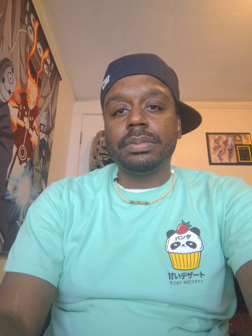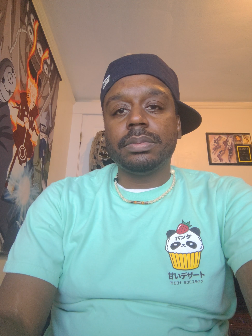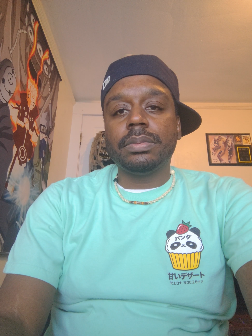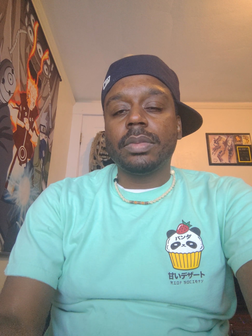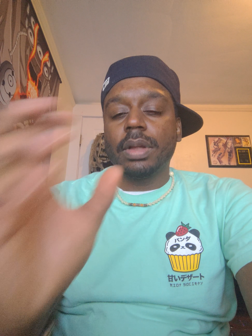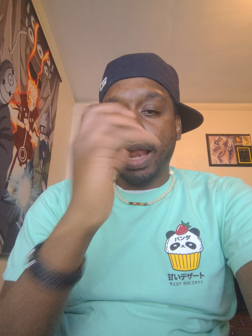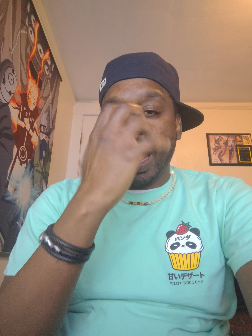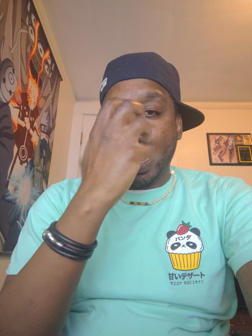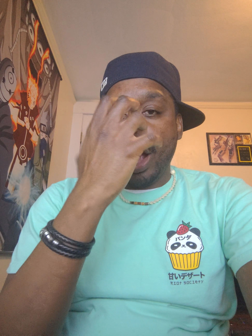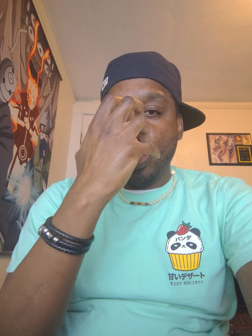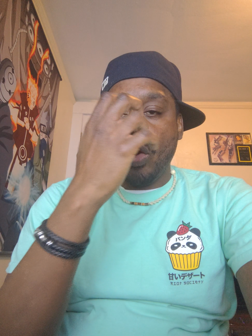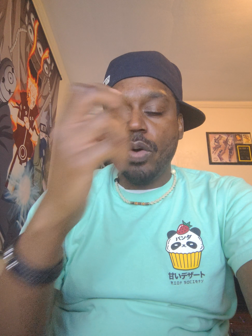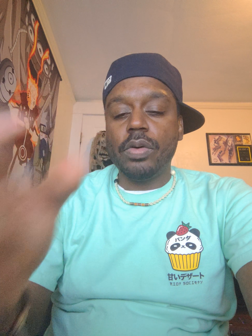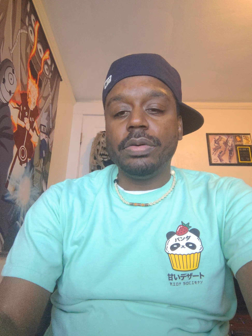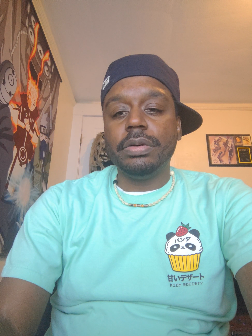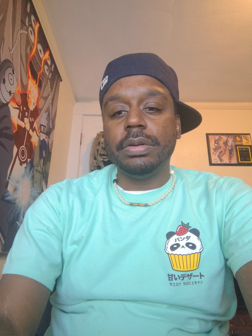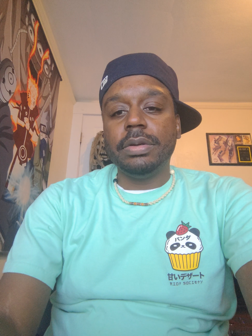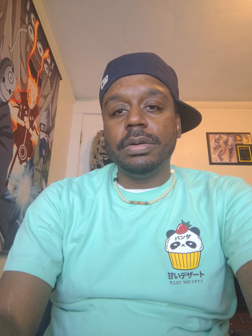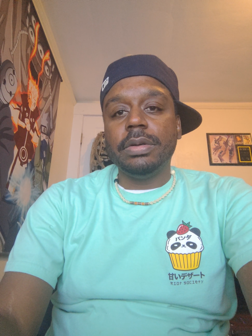clown